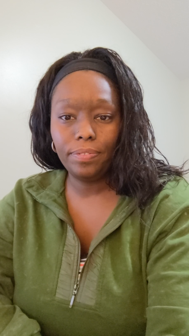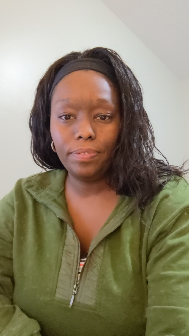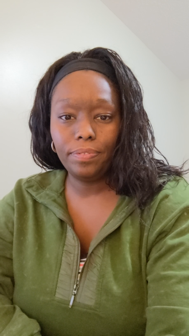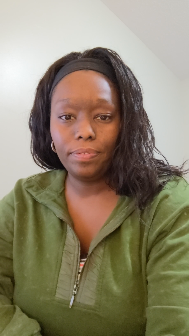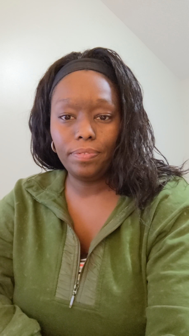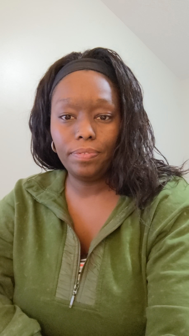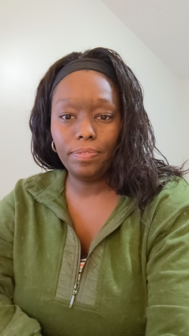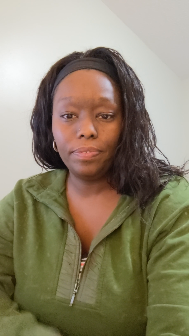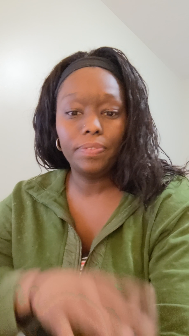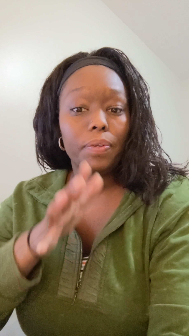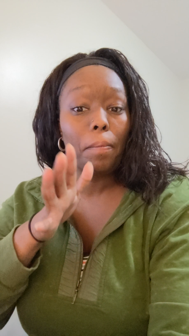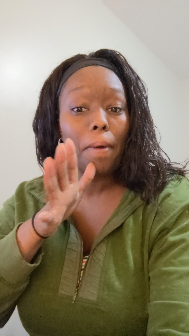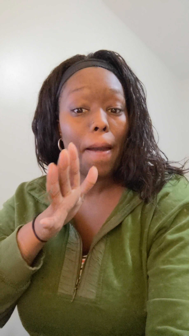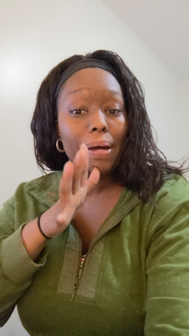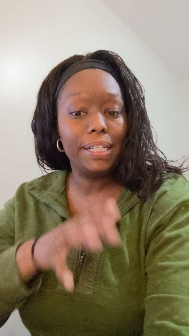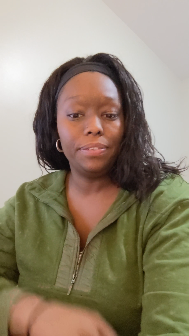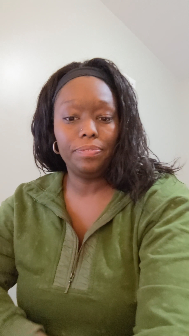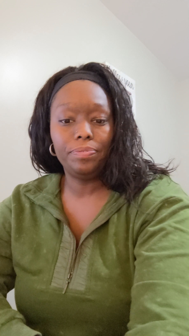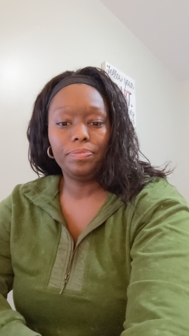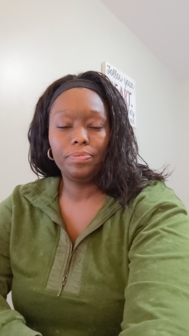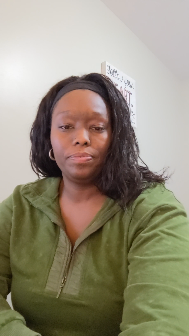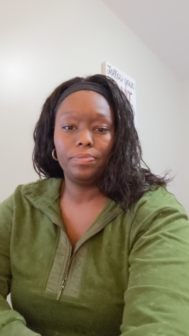mommy